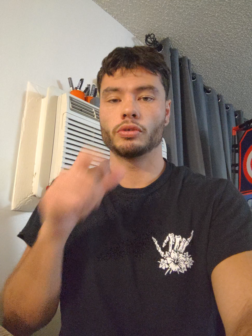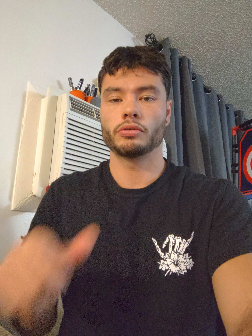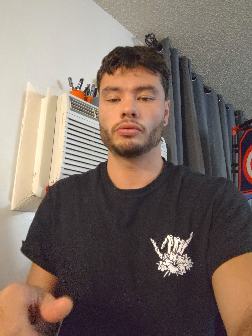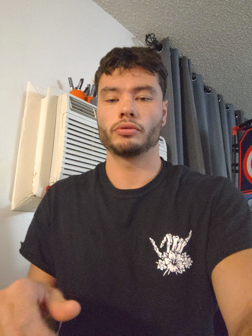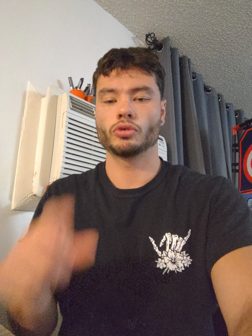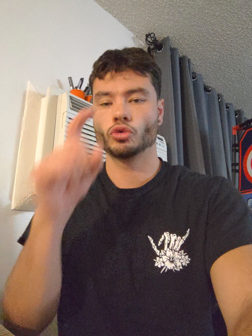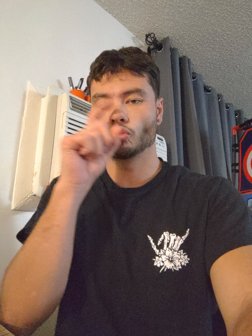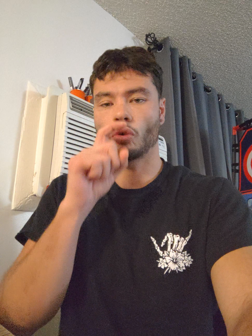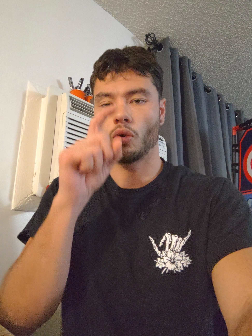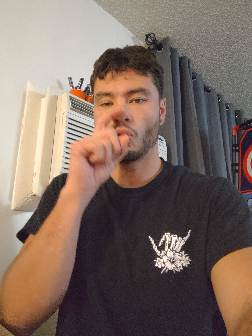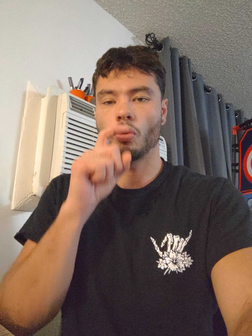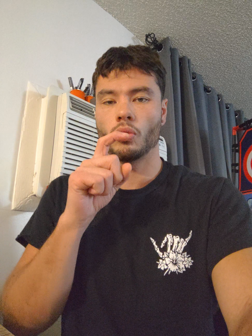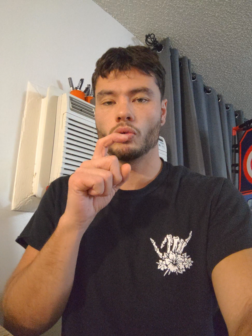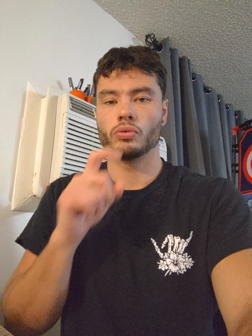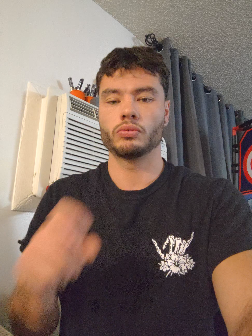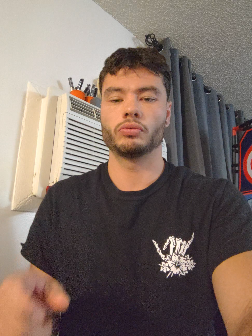doll